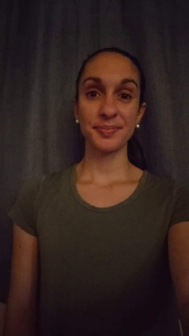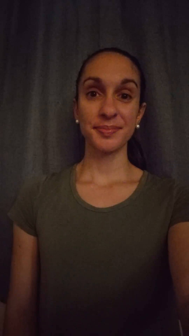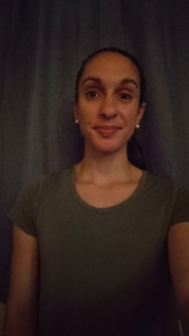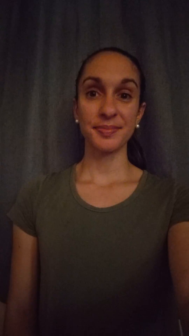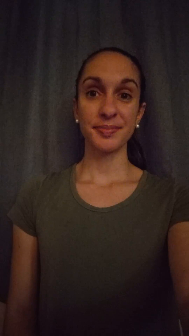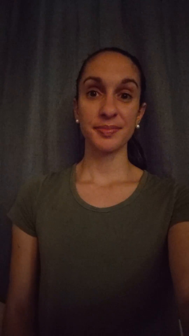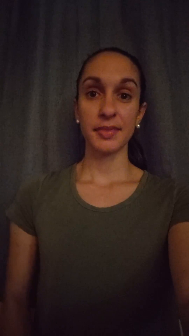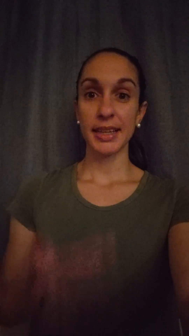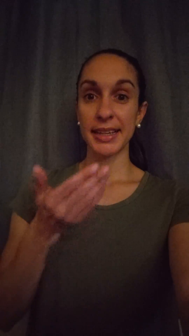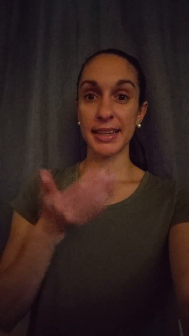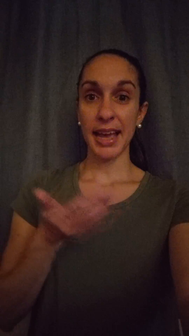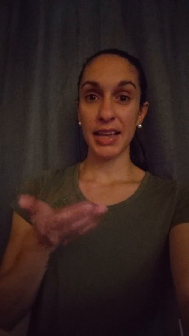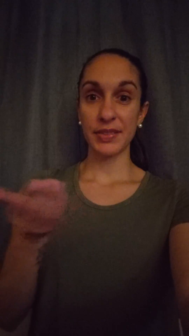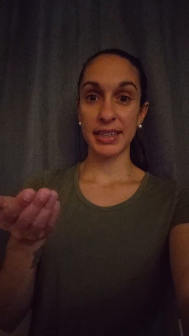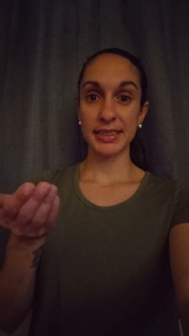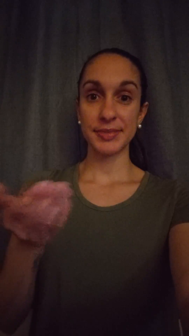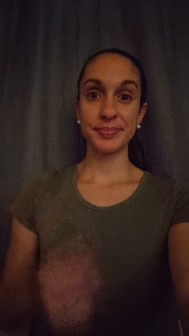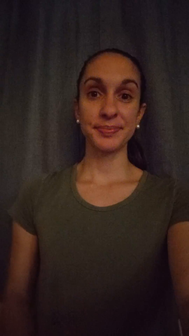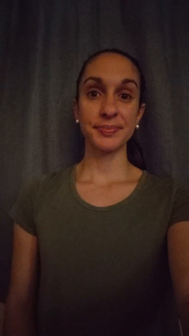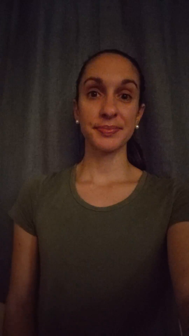carry